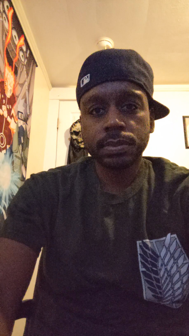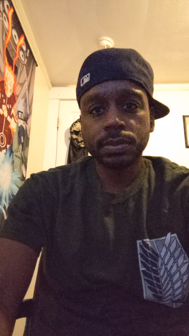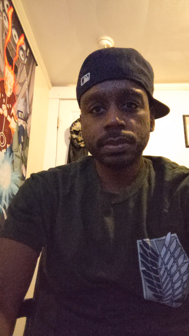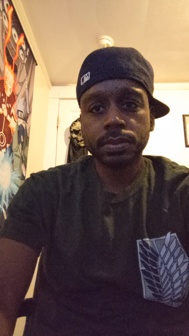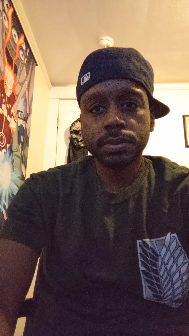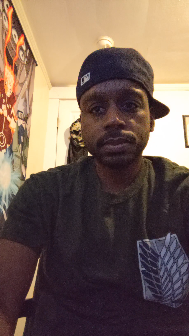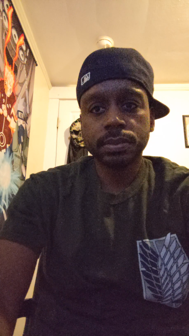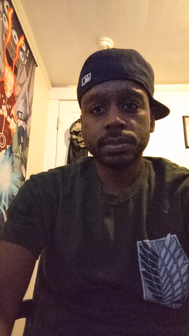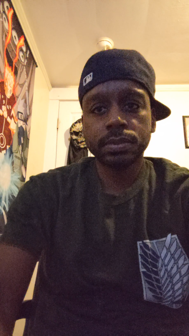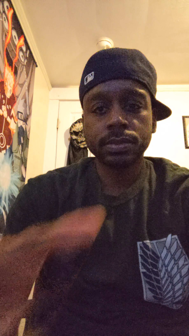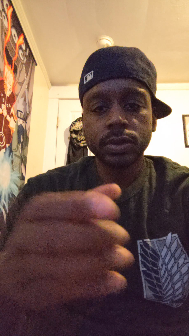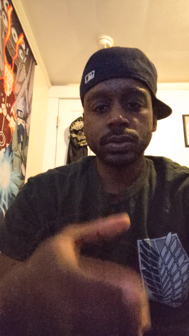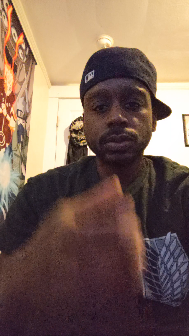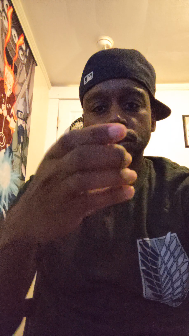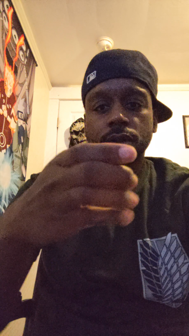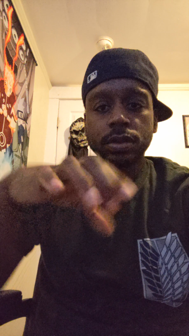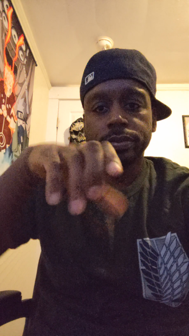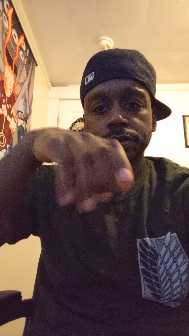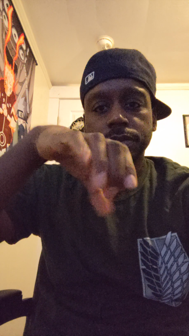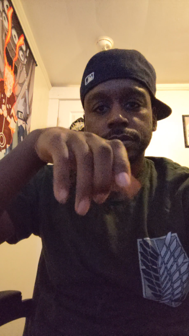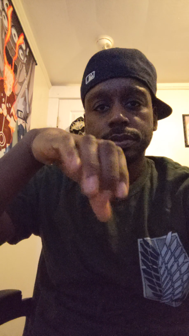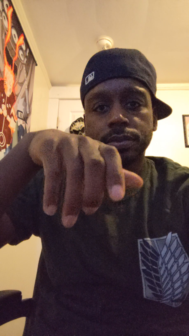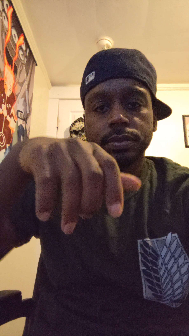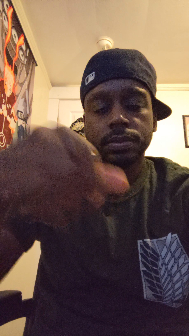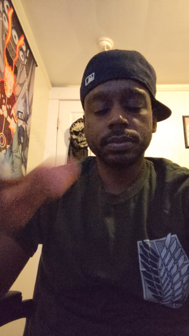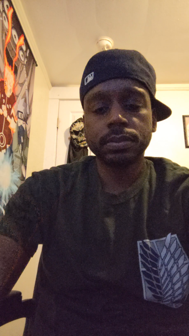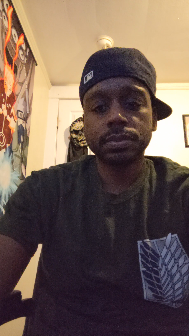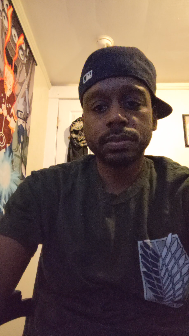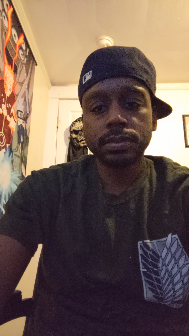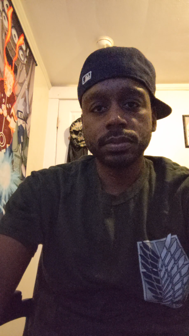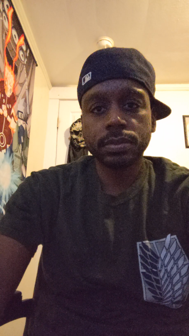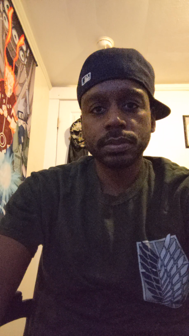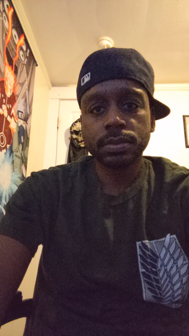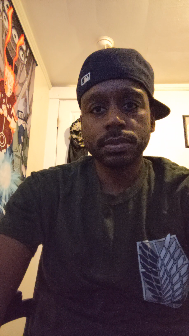jar